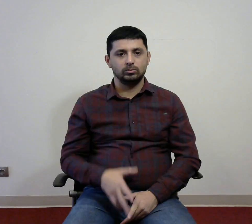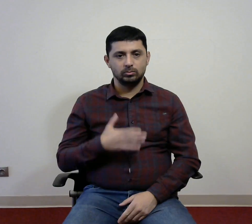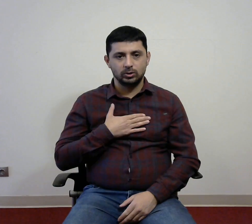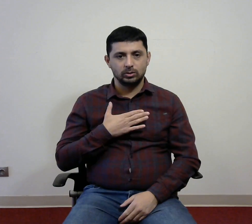mən